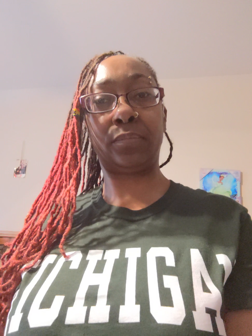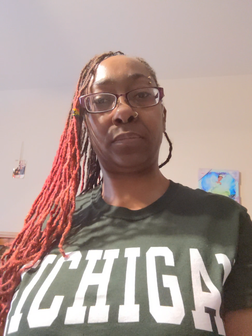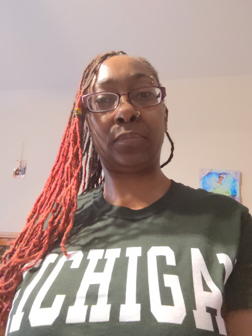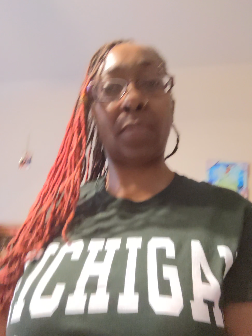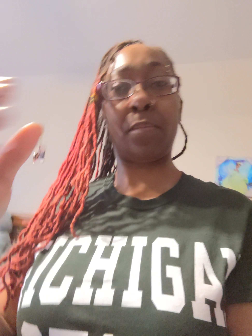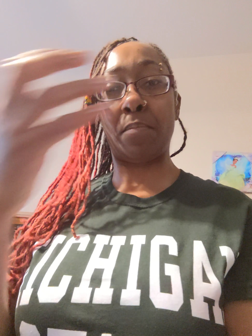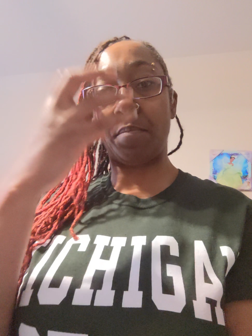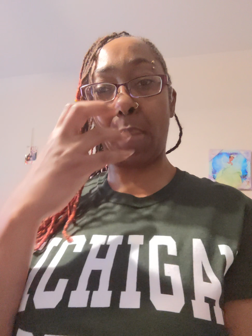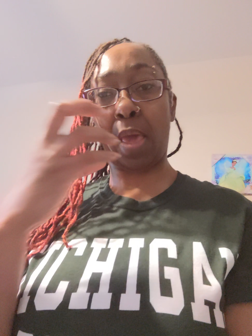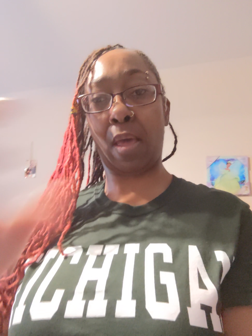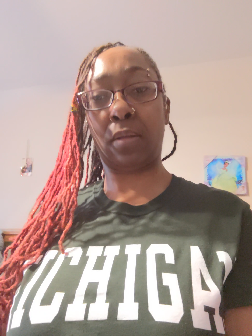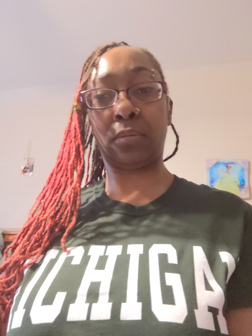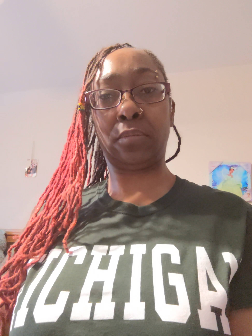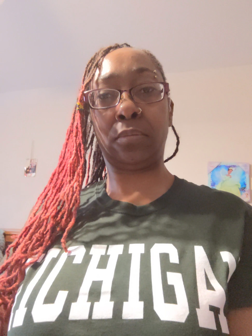mad